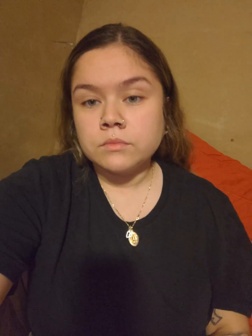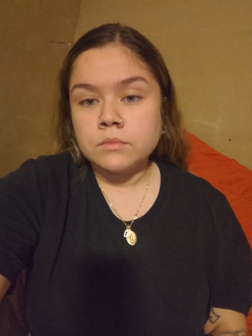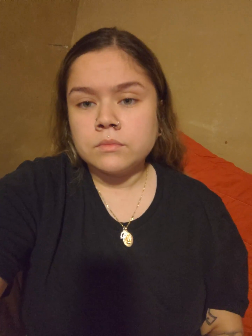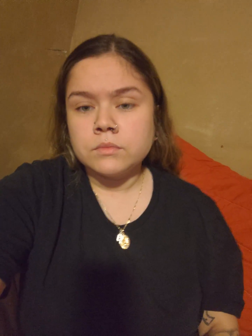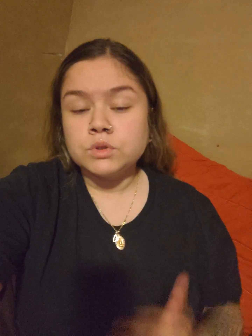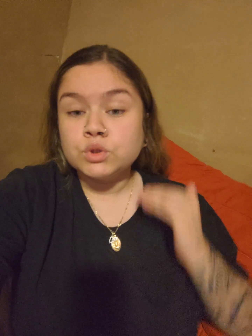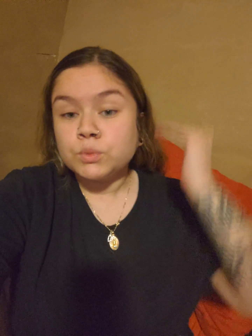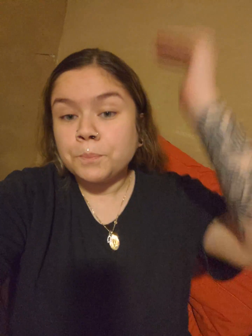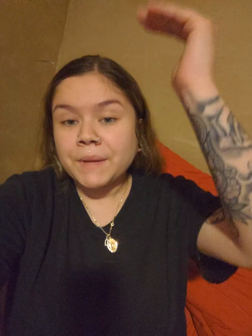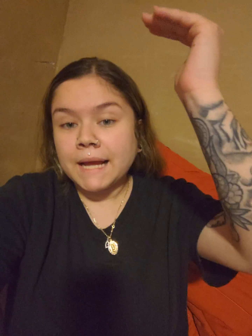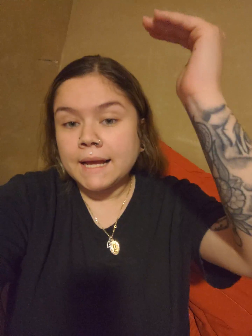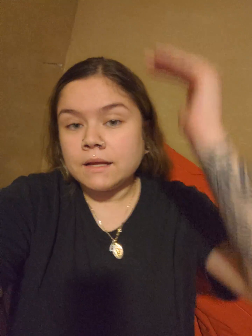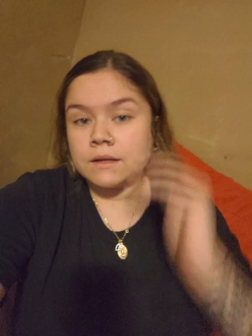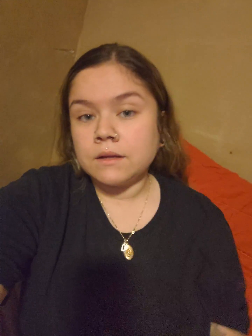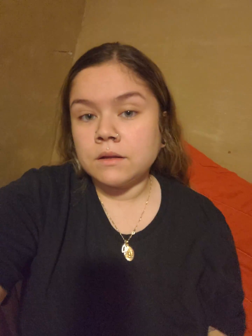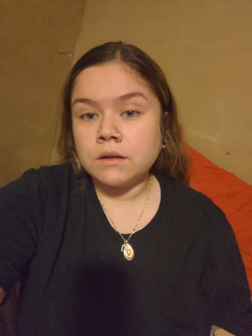big